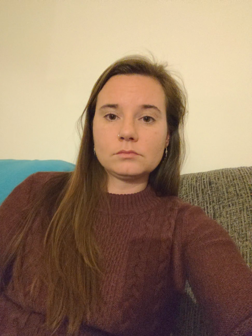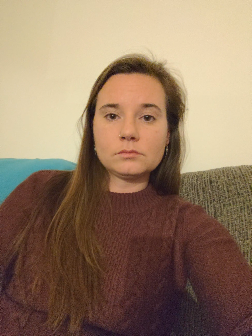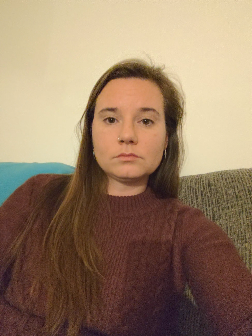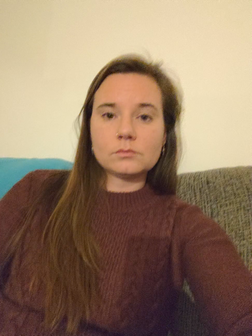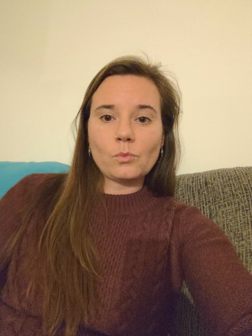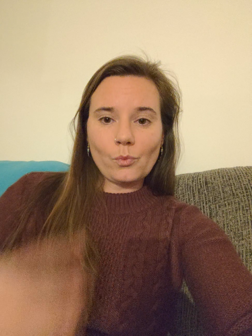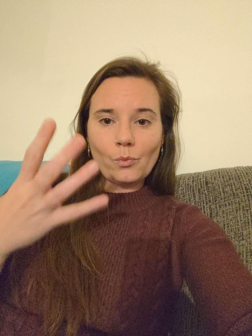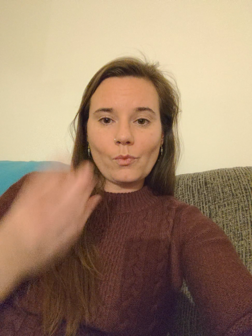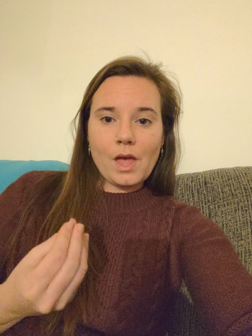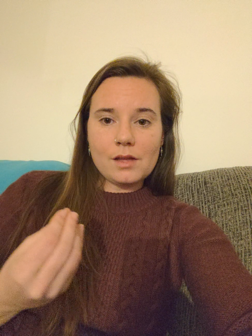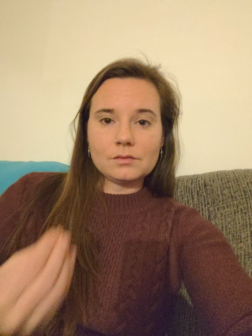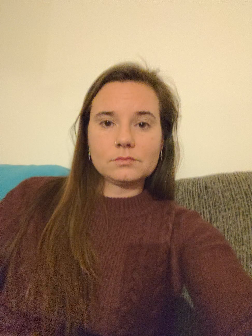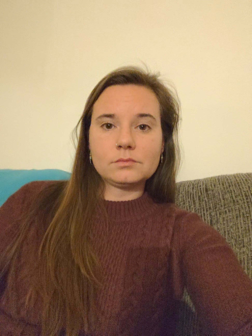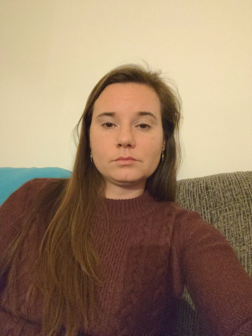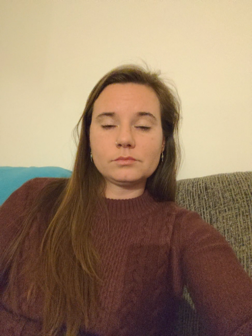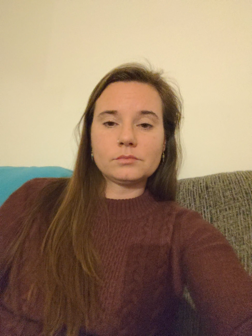wet